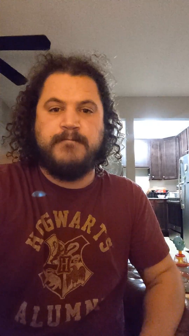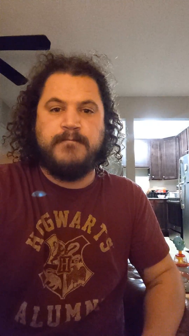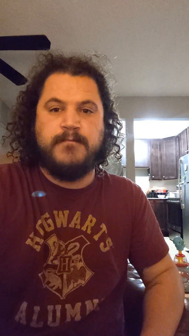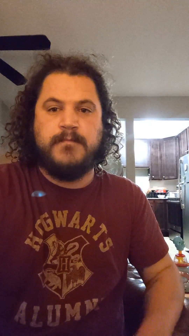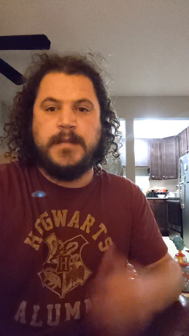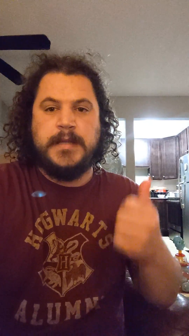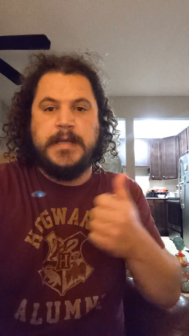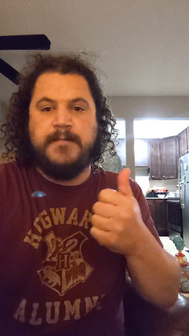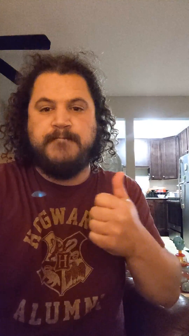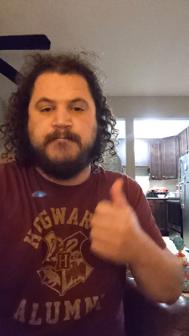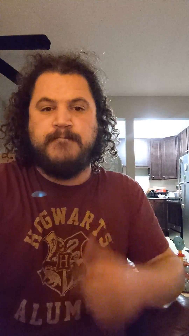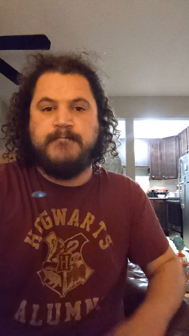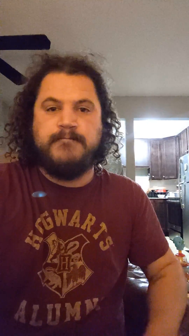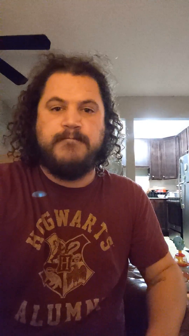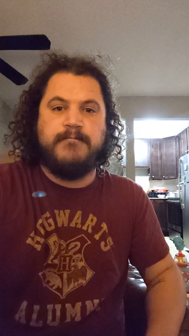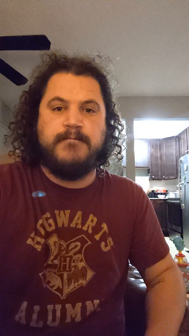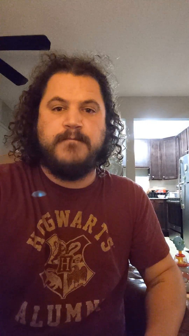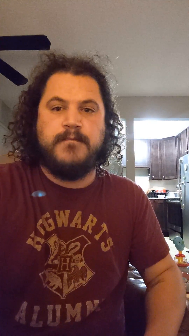game